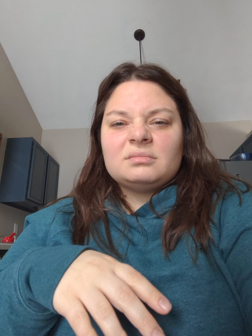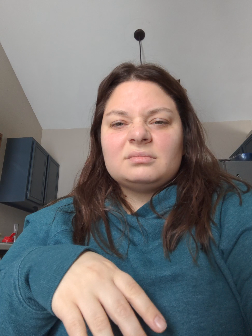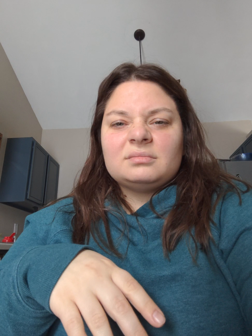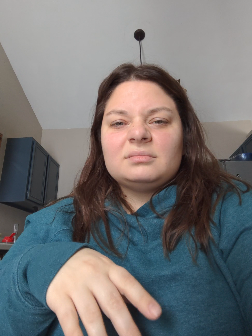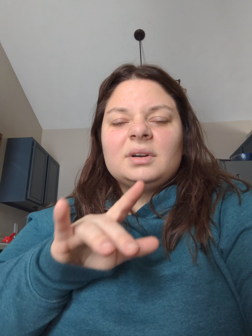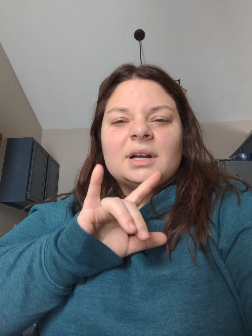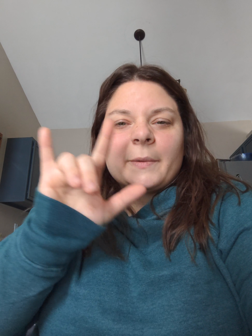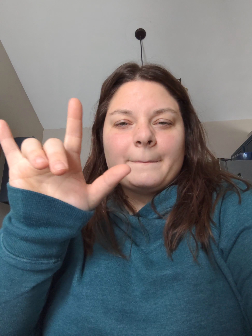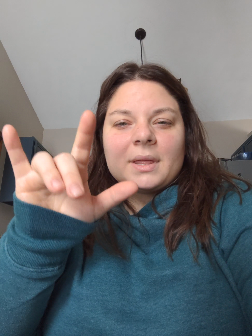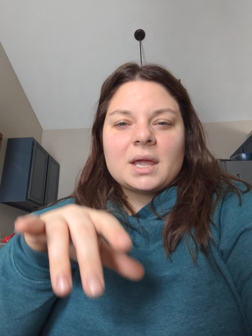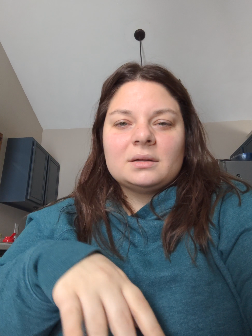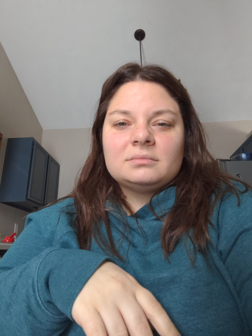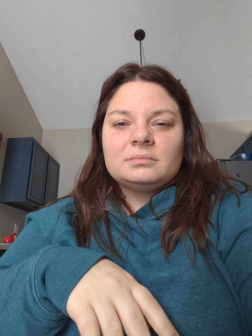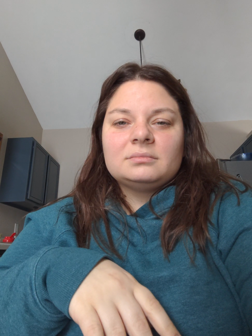airplane